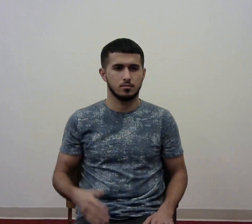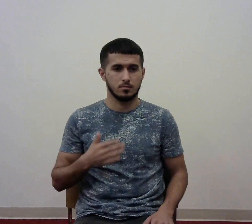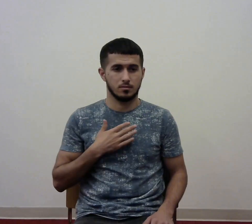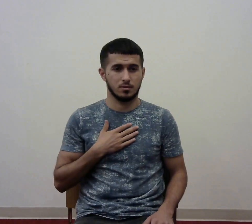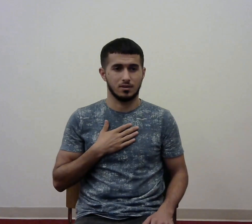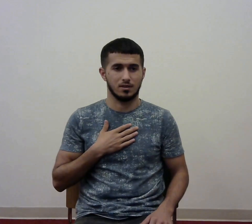mən